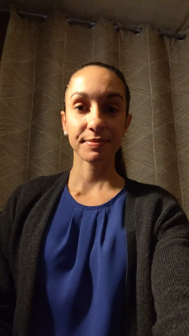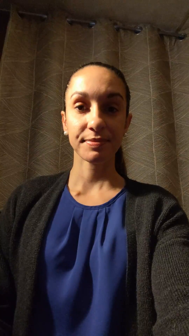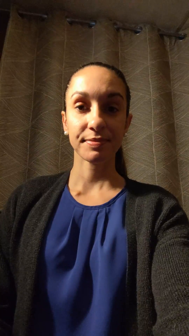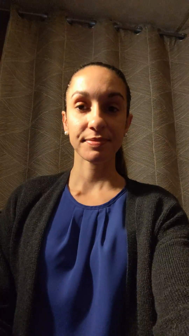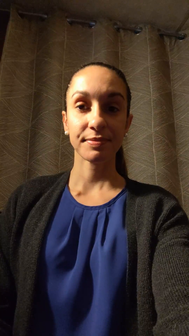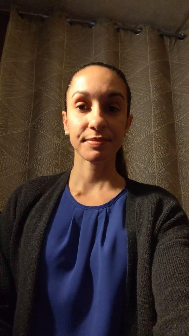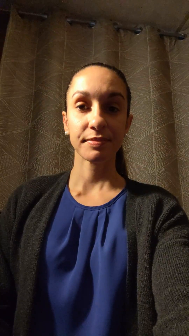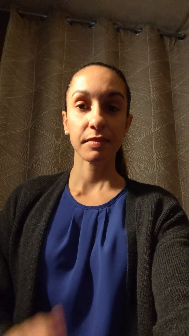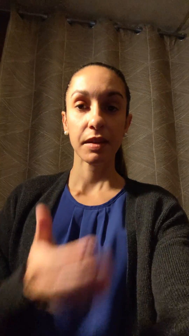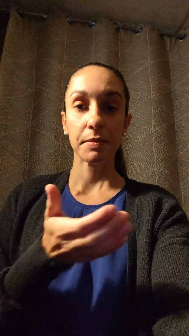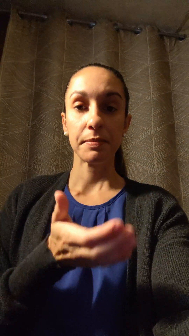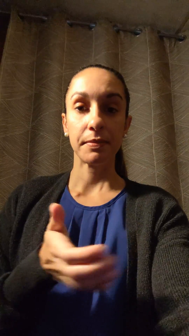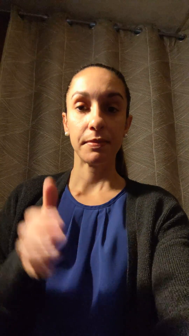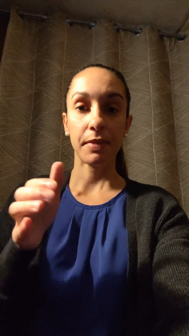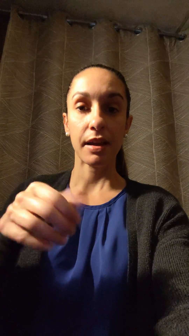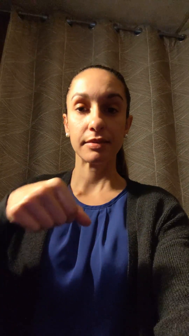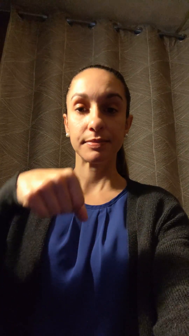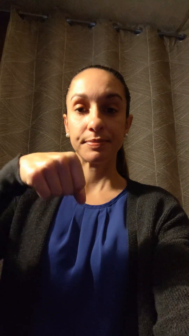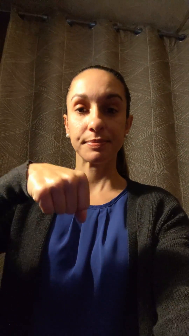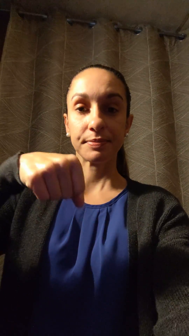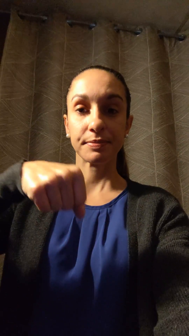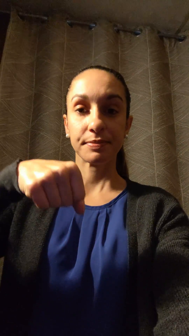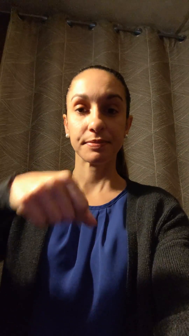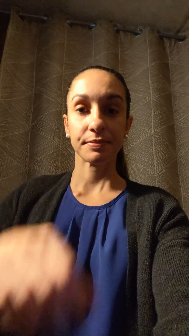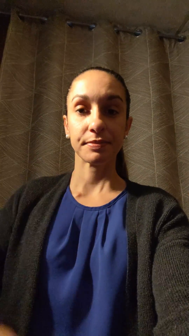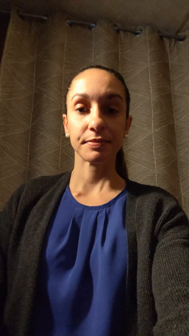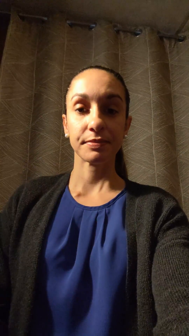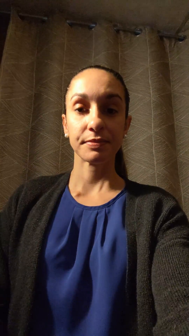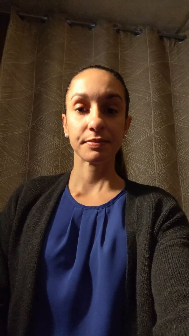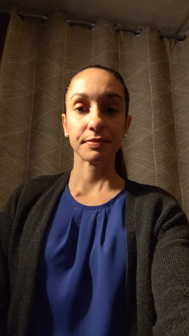basket